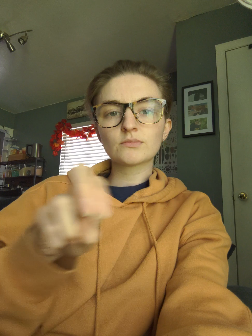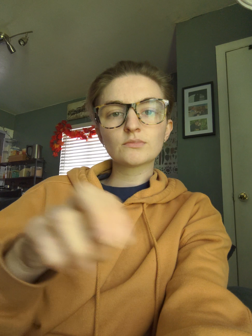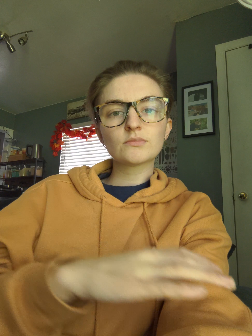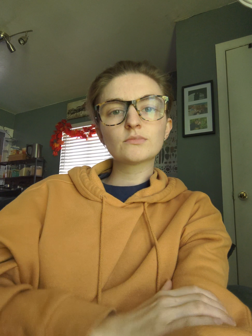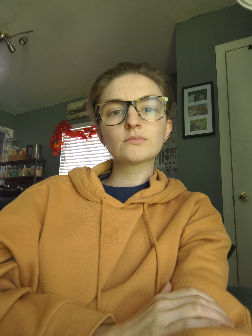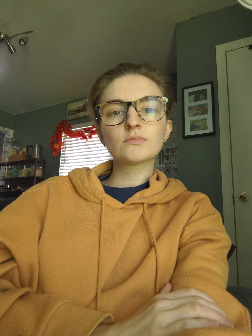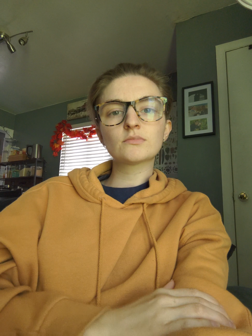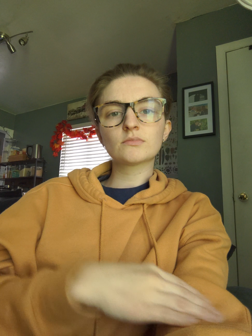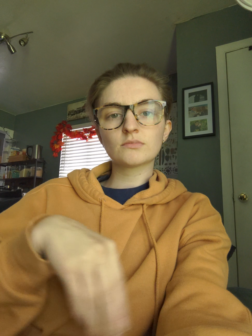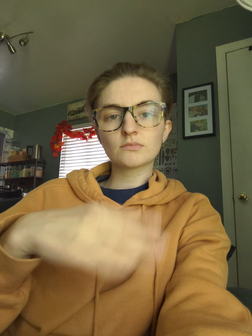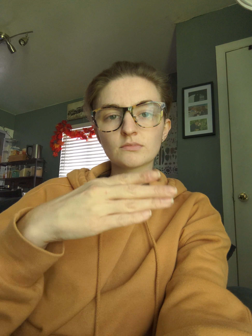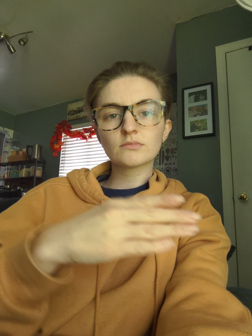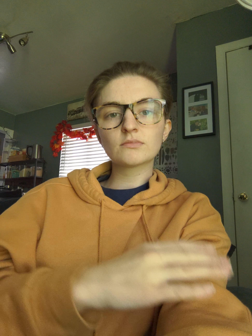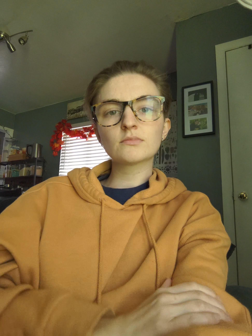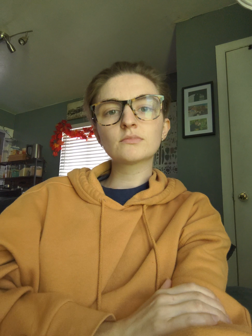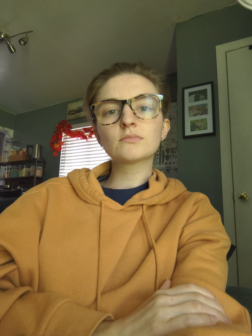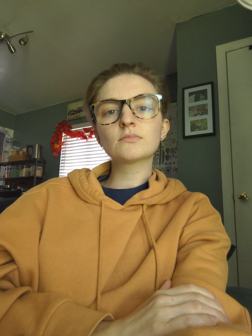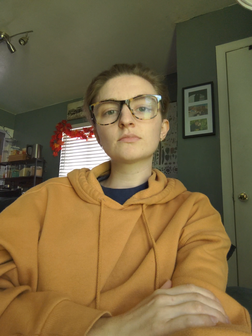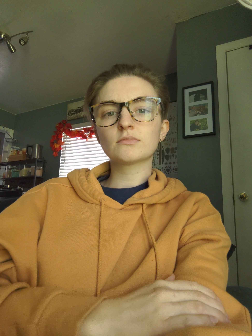kick